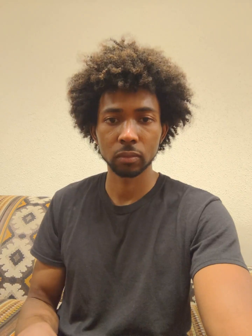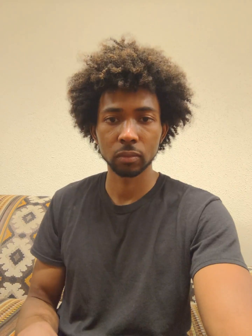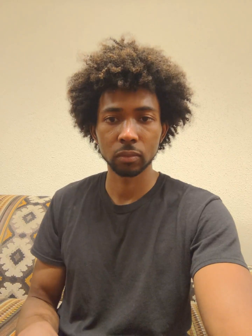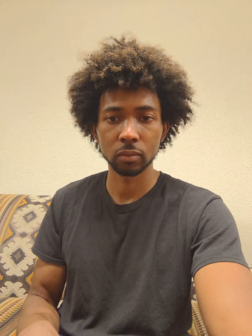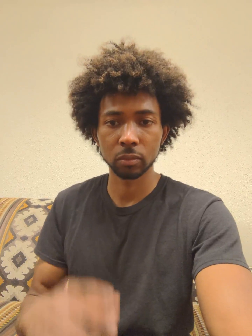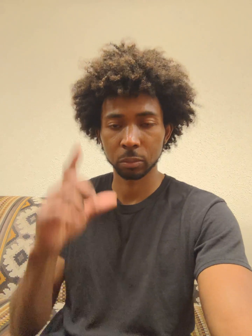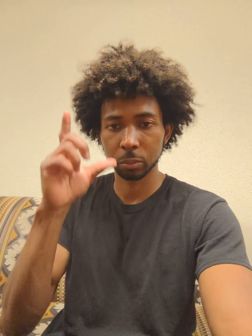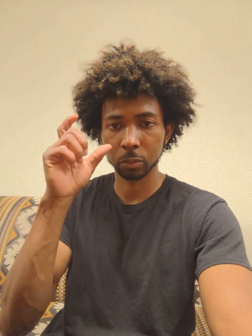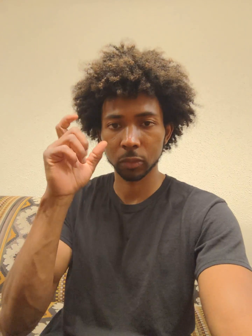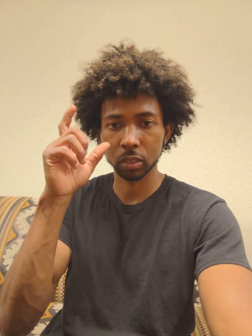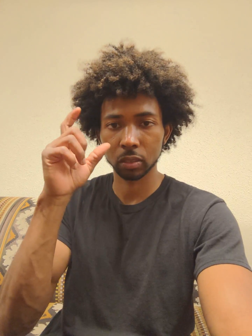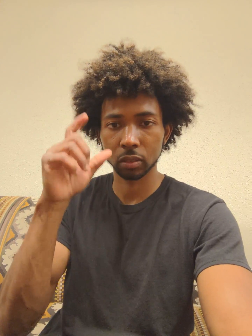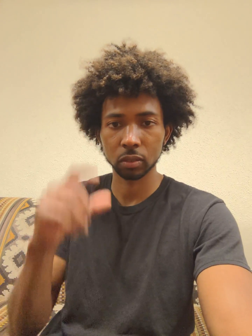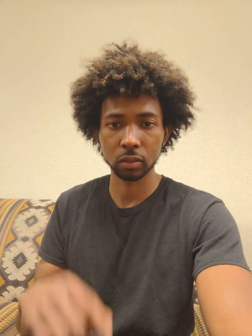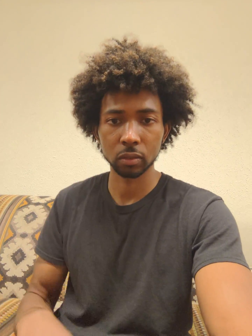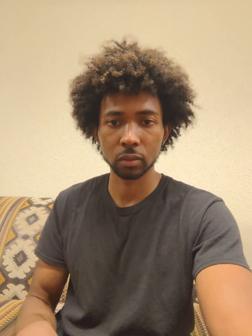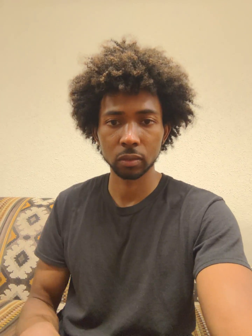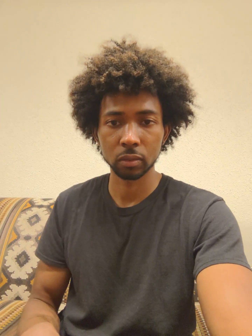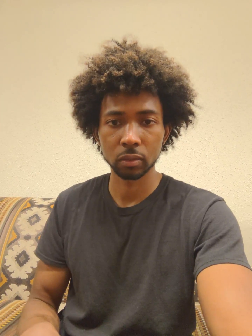camera